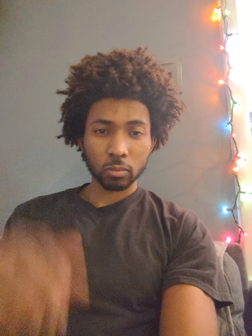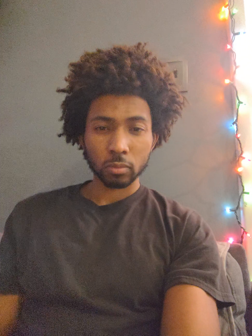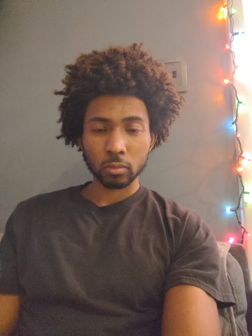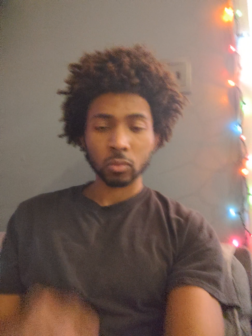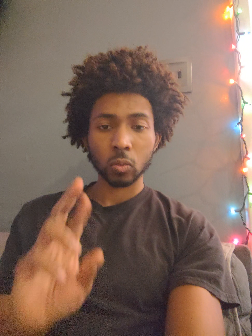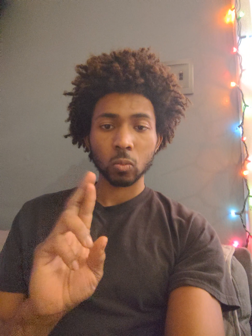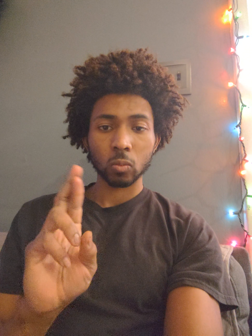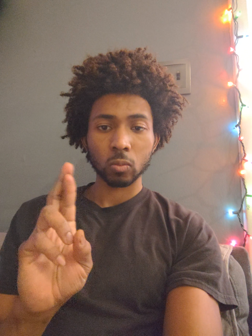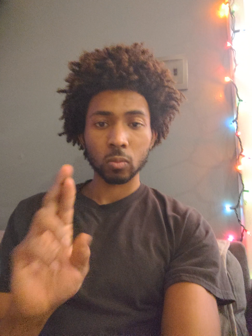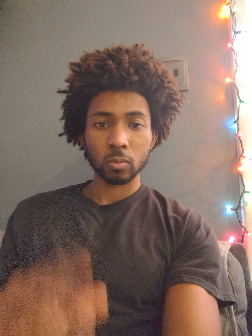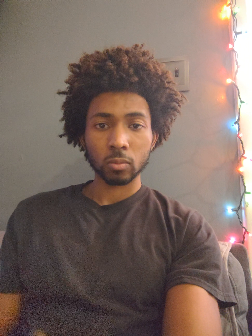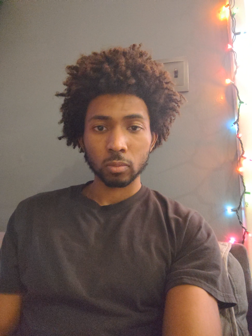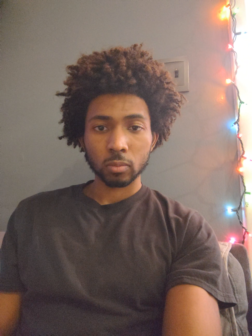refrigerator